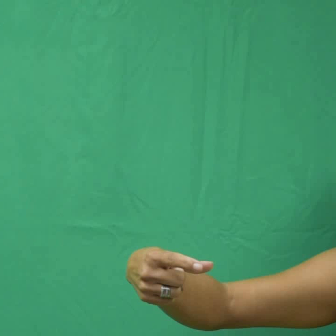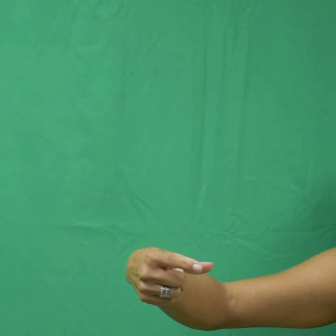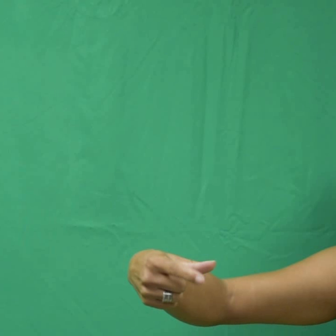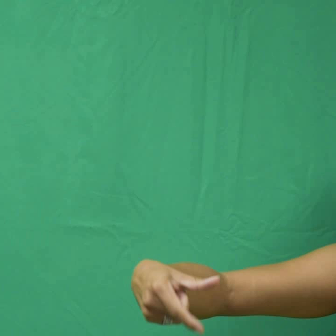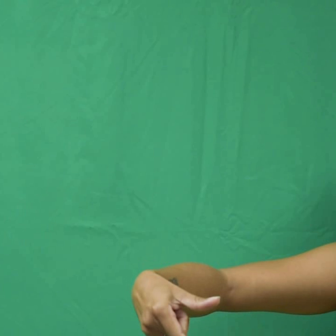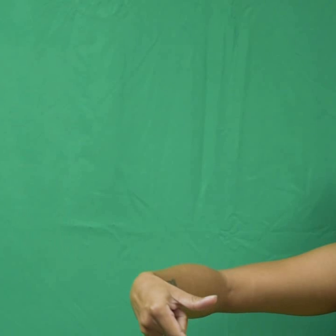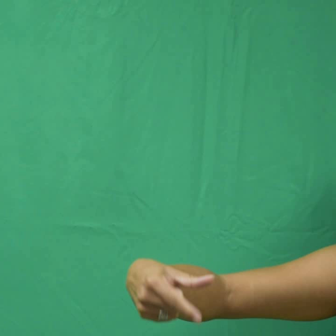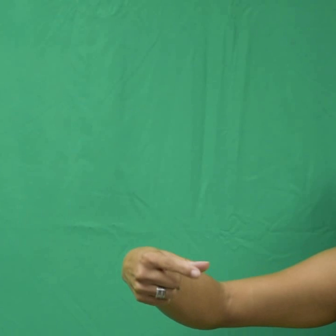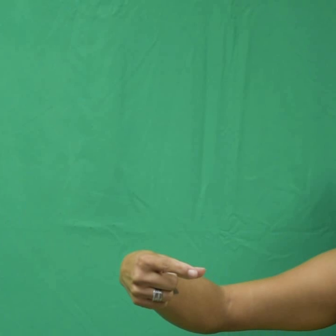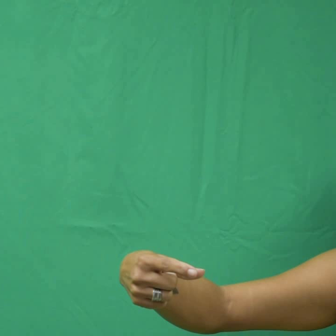Q